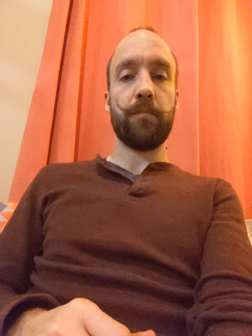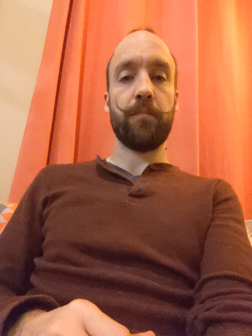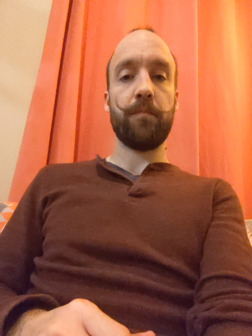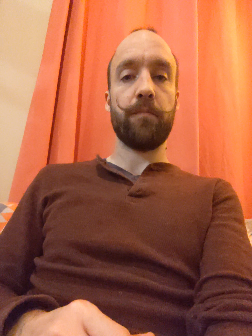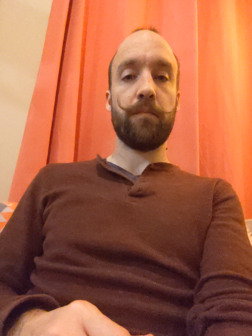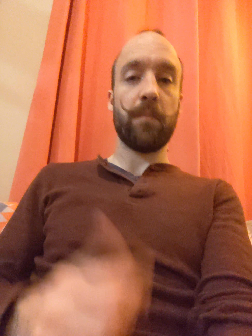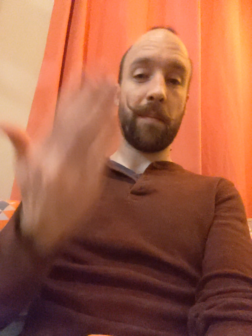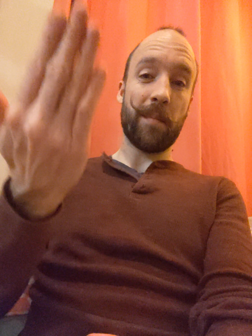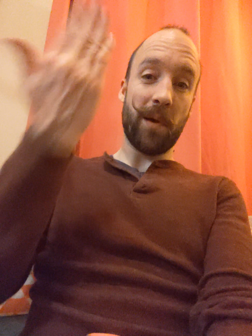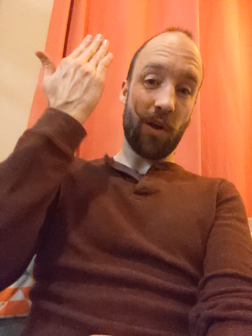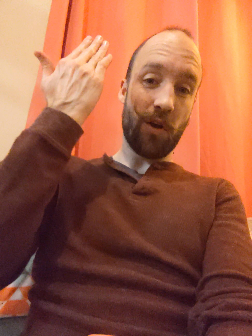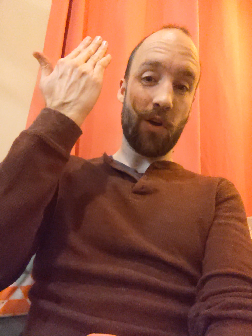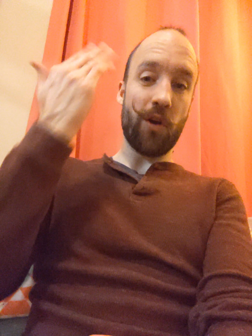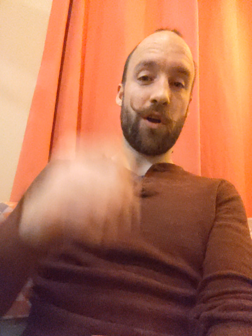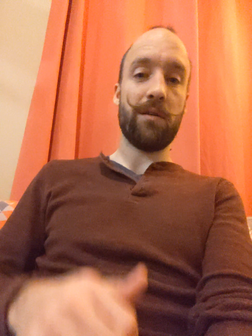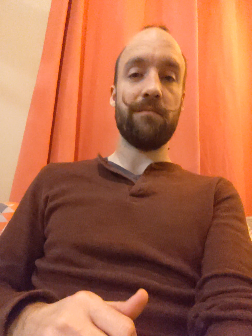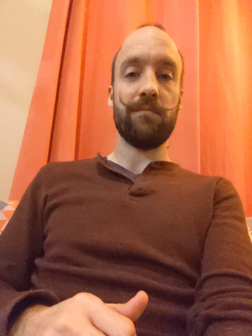morning